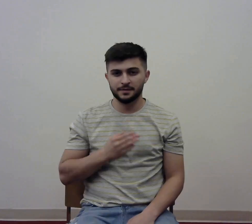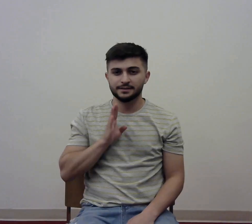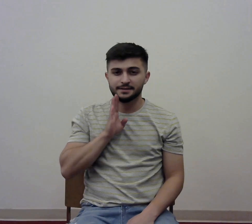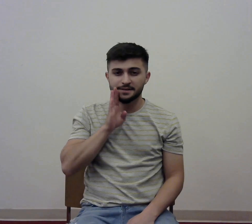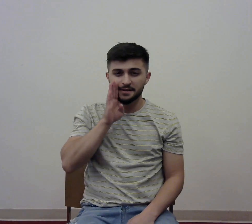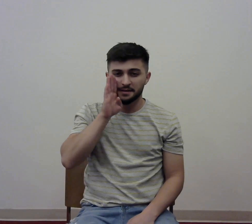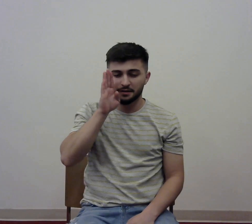səhər